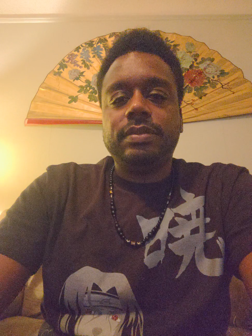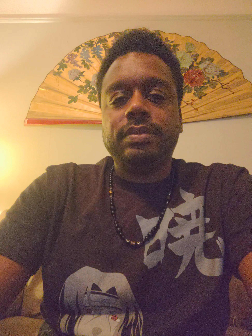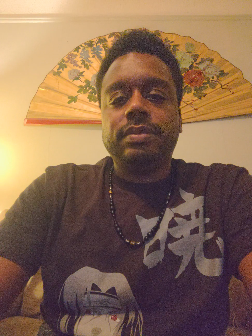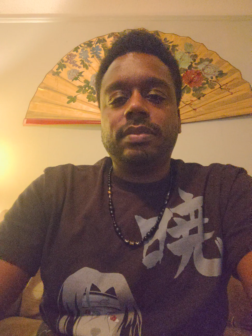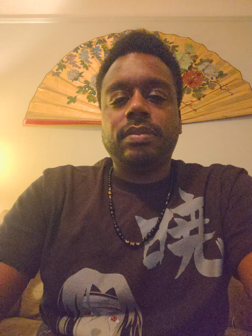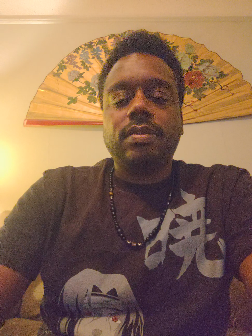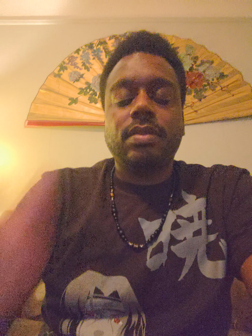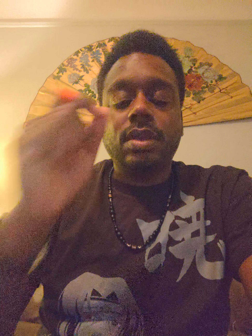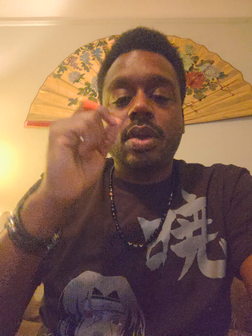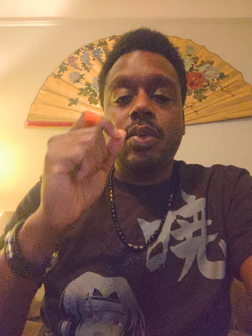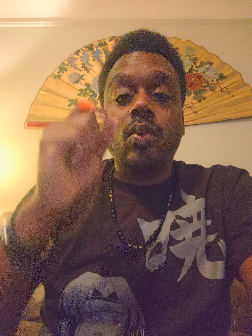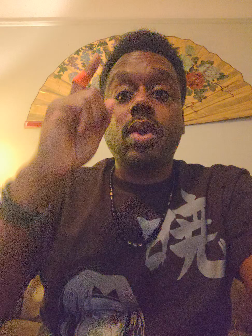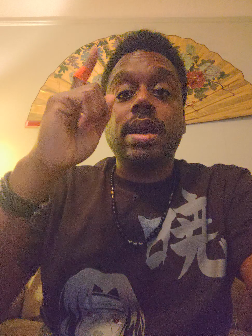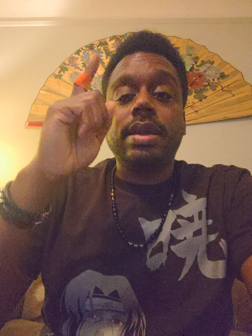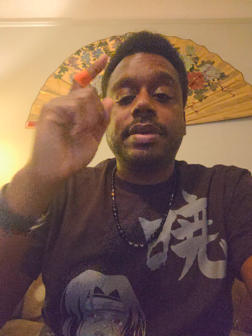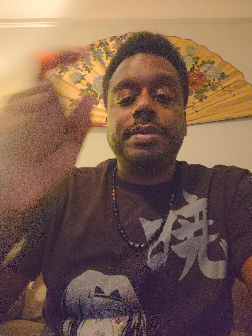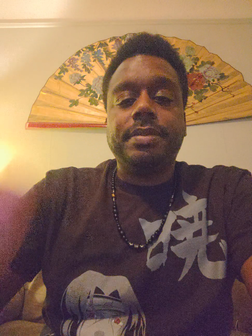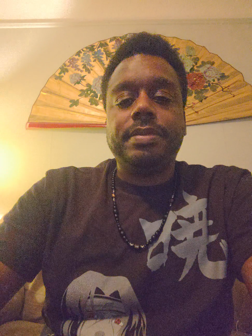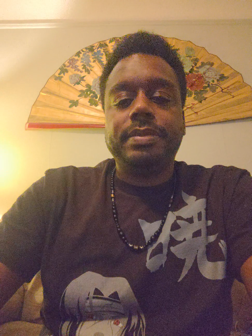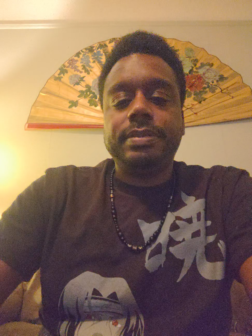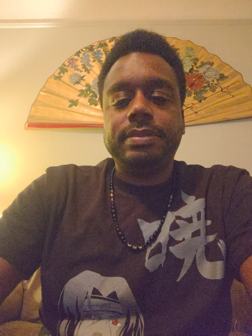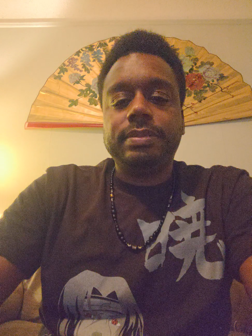wake